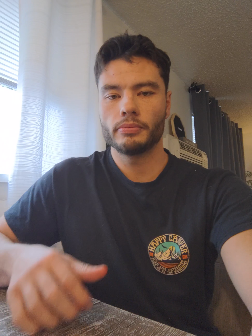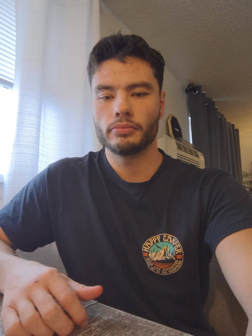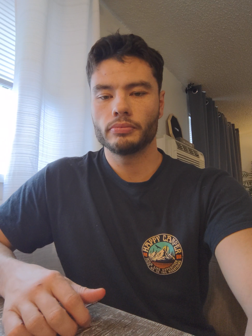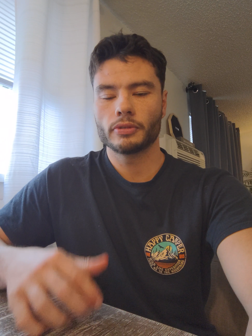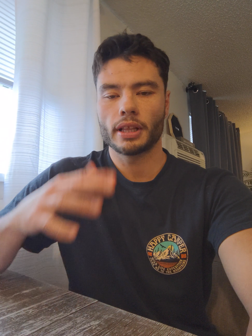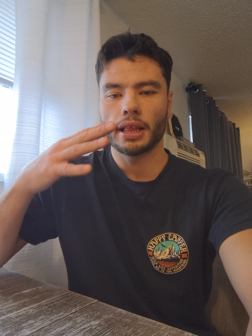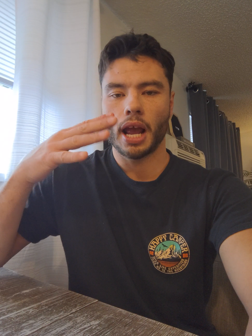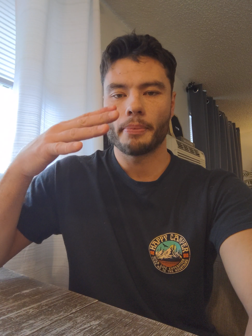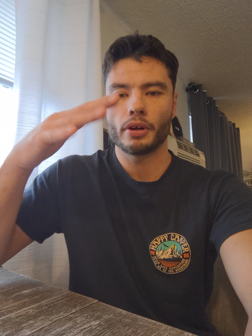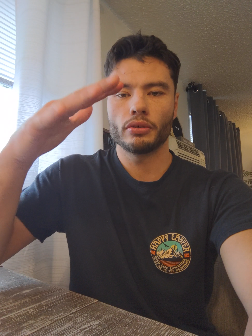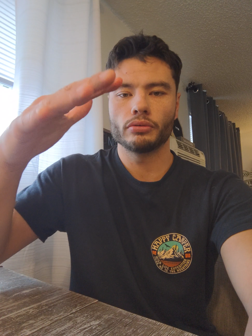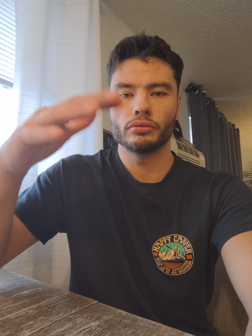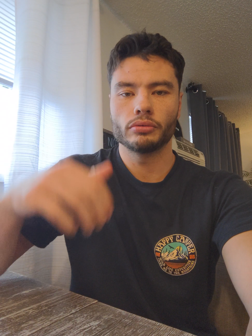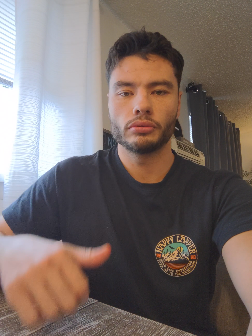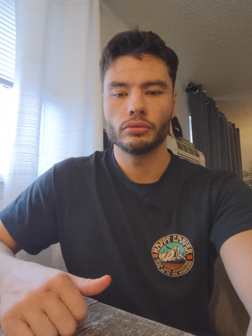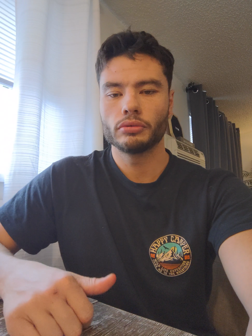helicopter